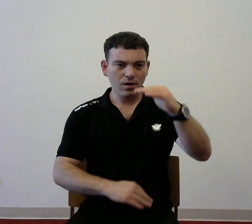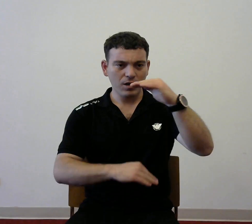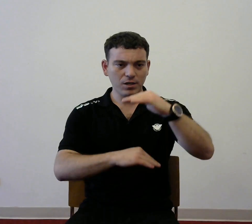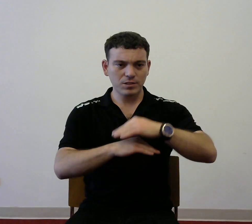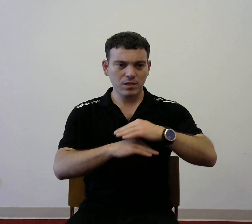axşam